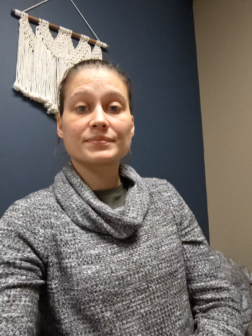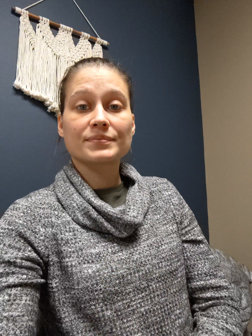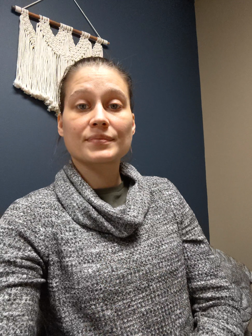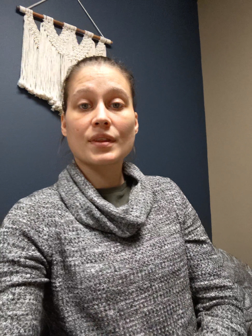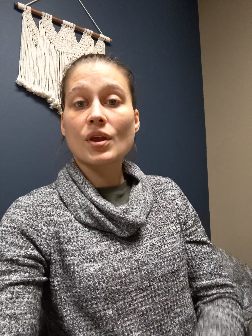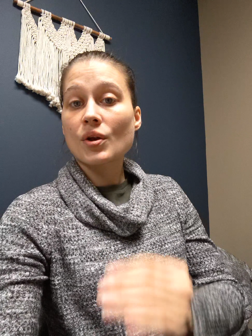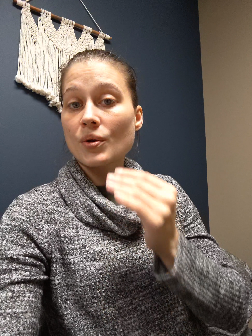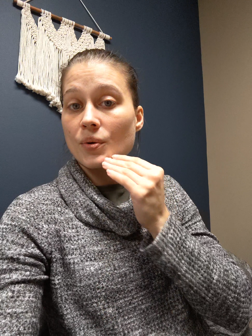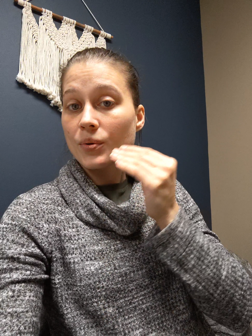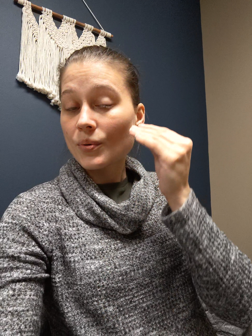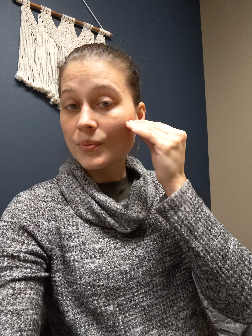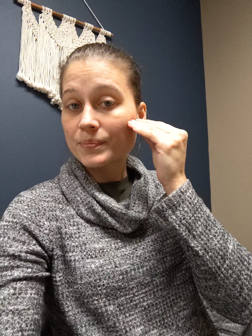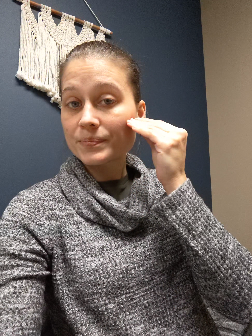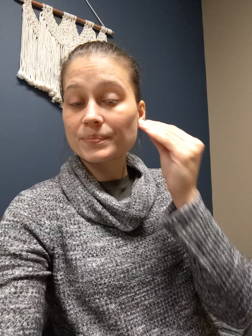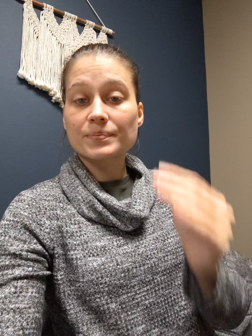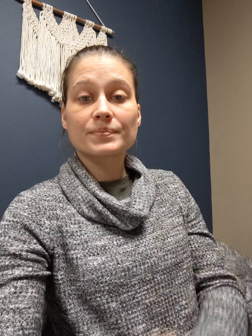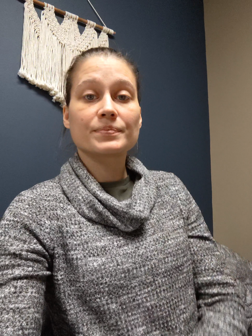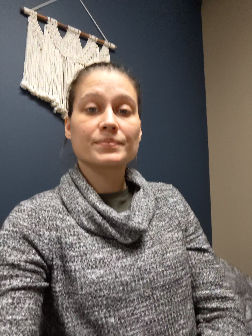home